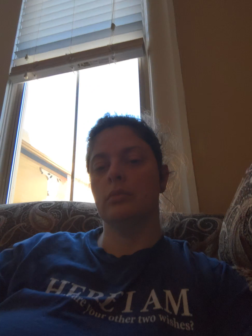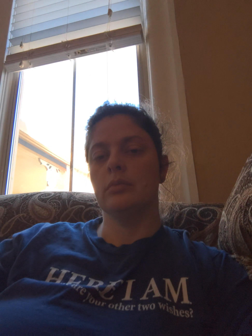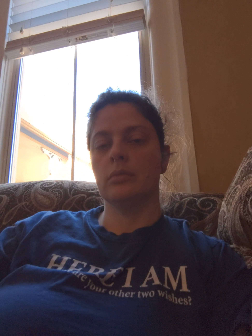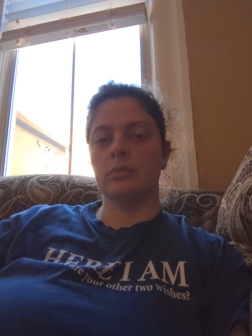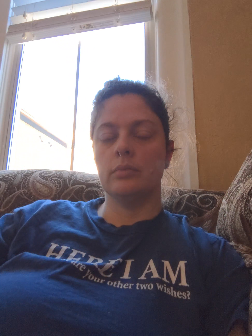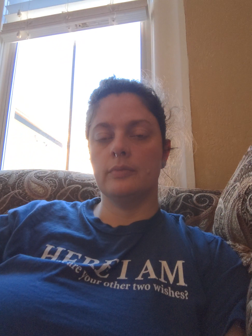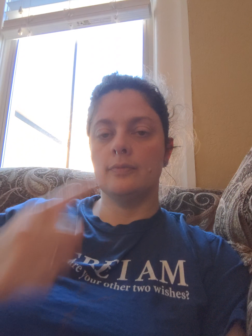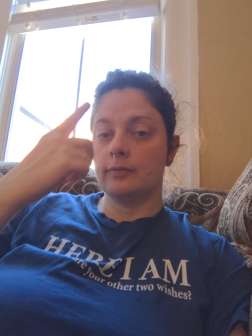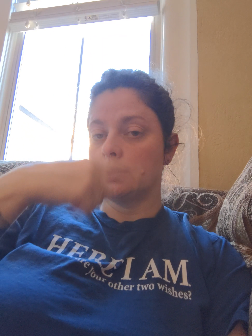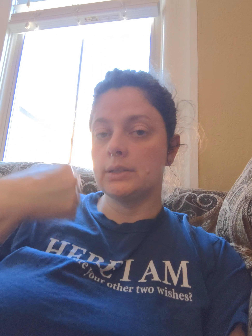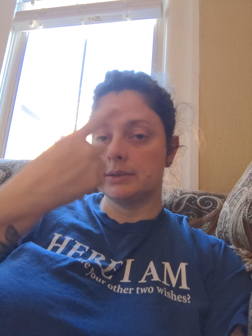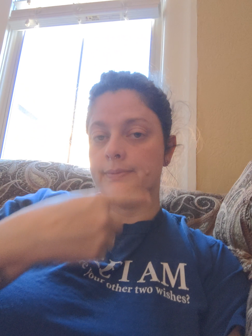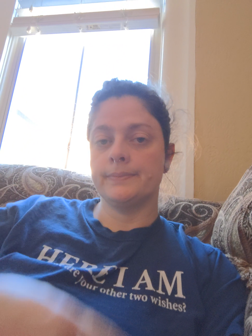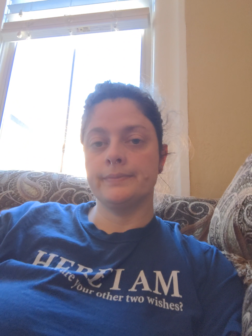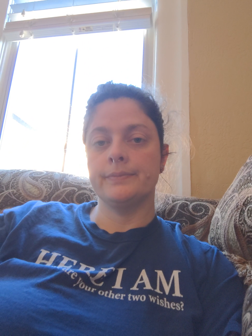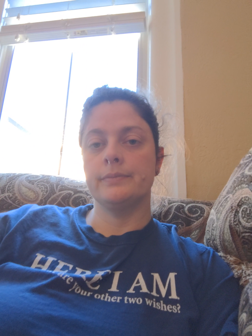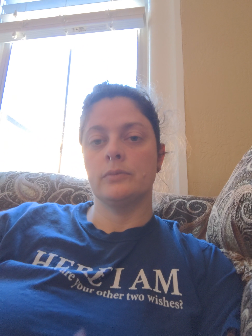face